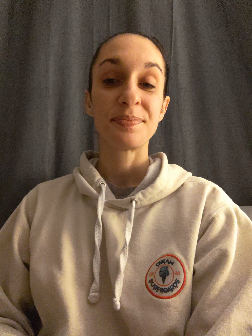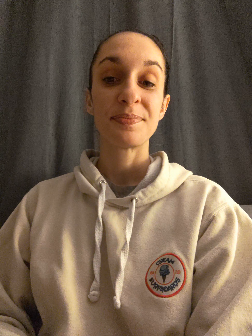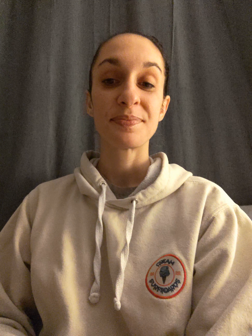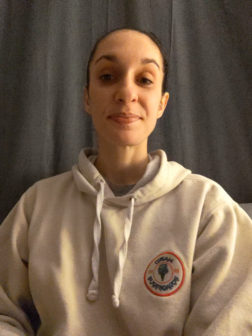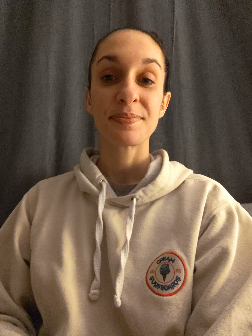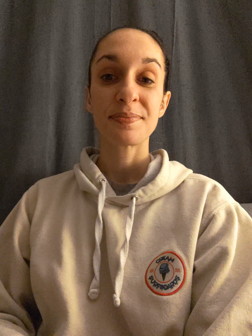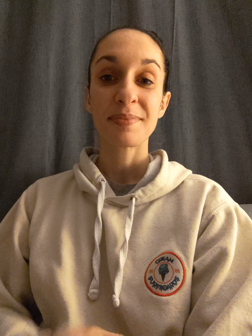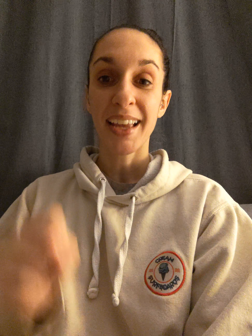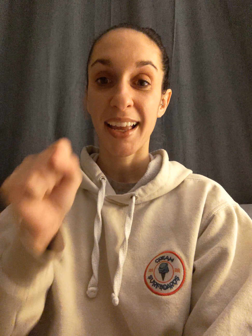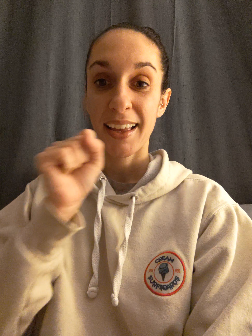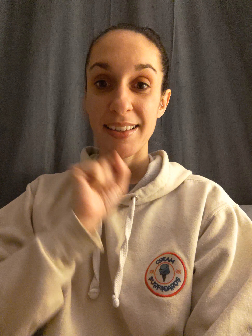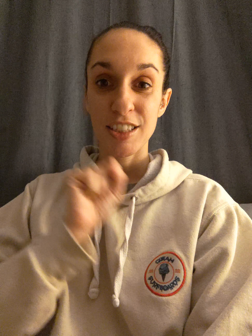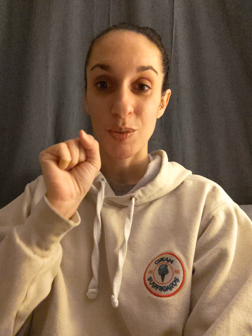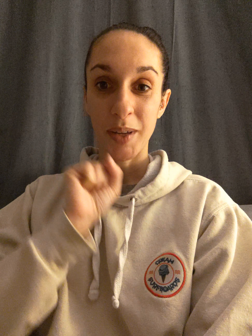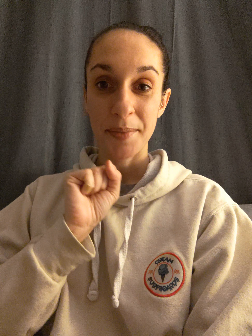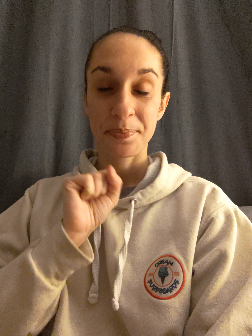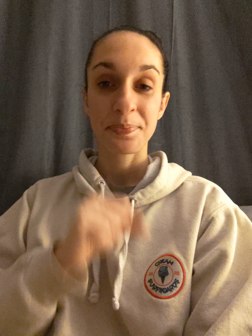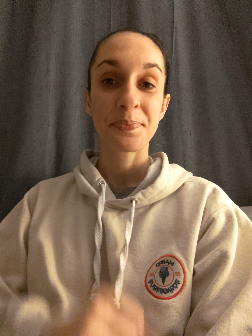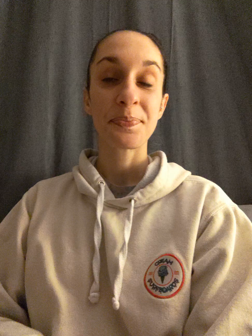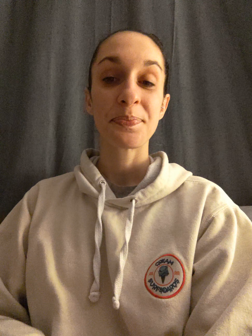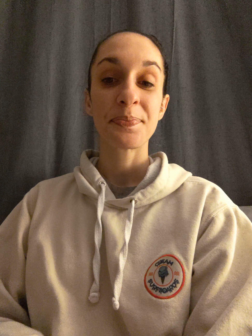ice cream